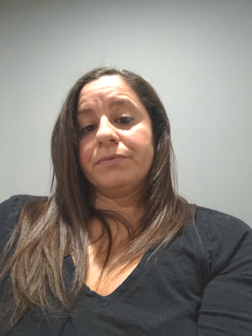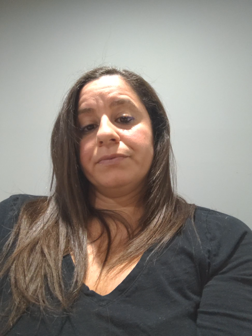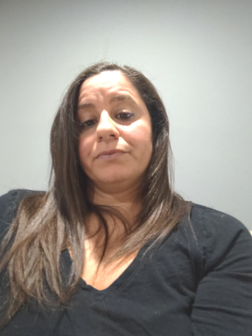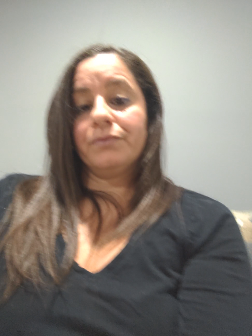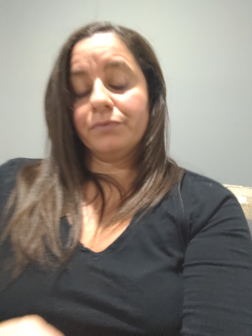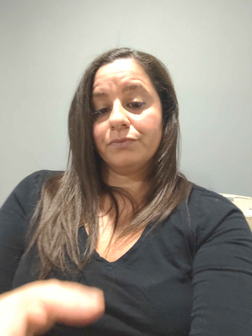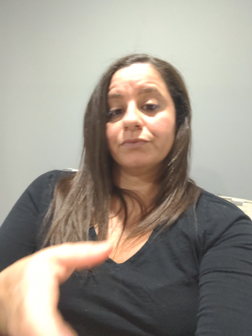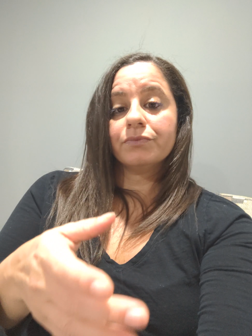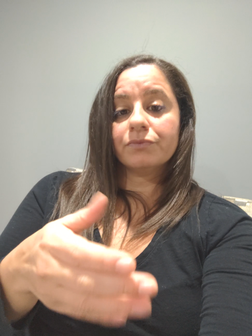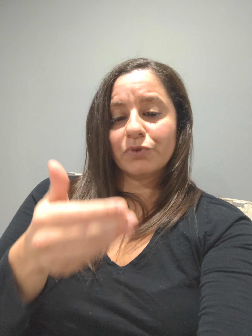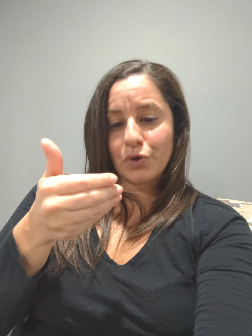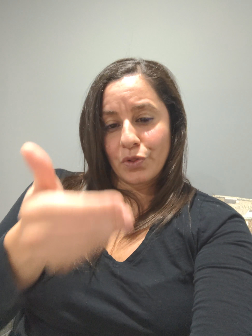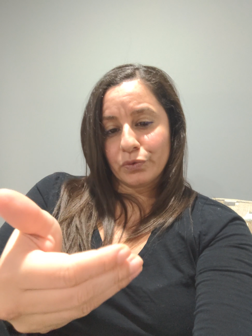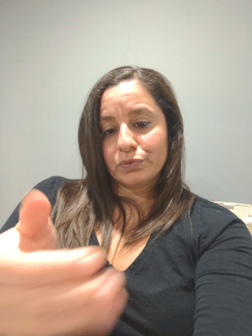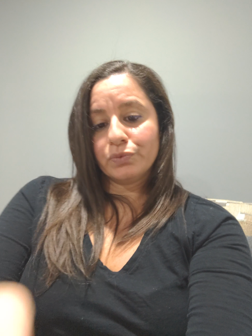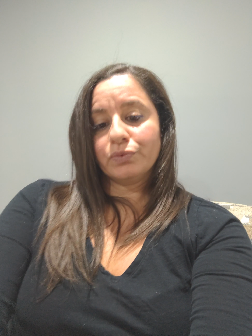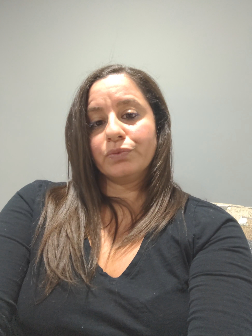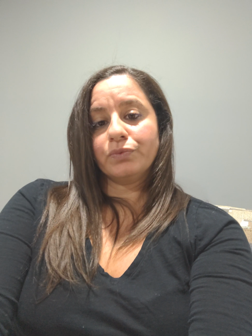close